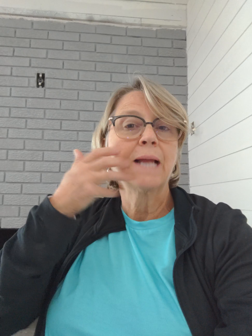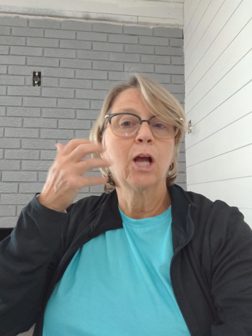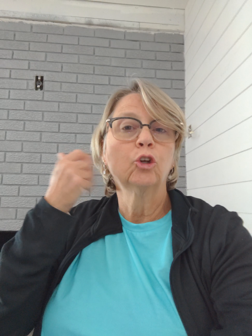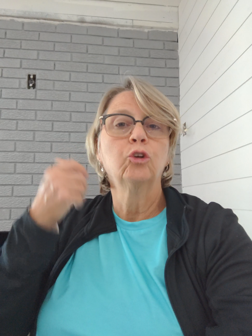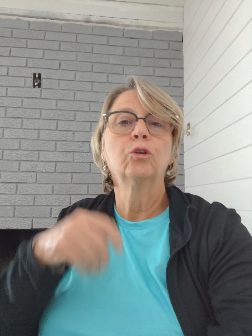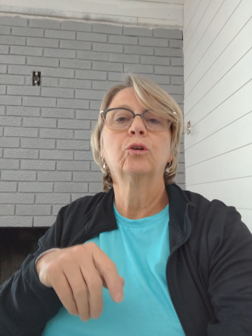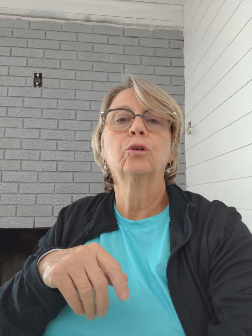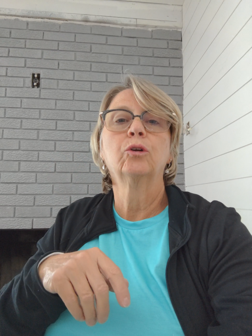tiger